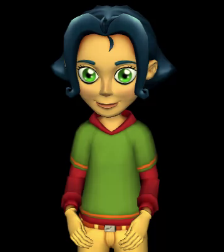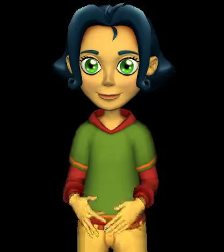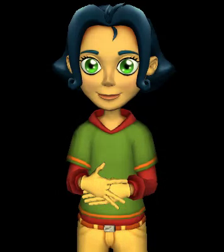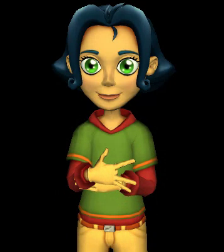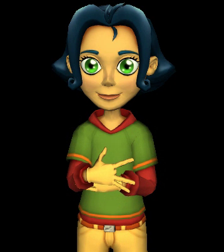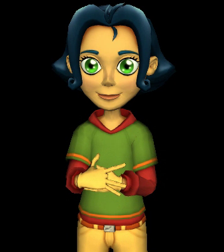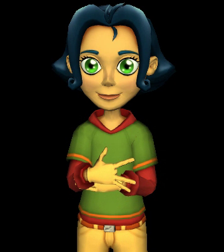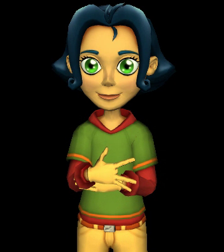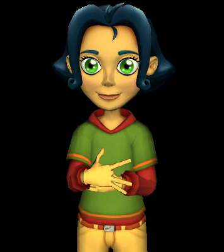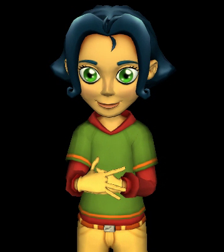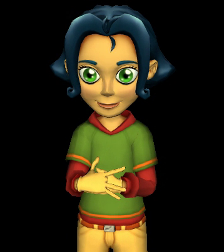تأخر